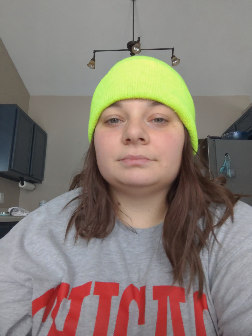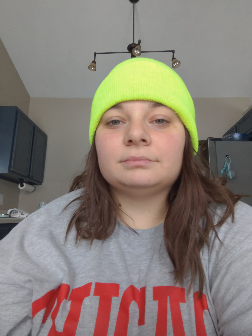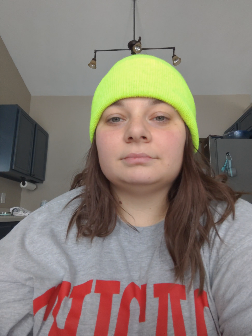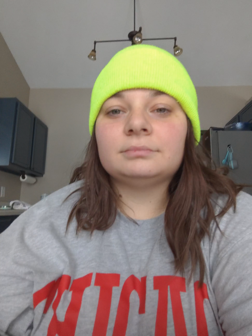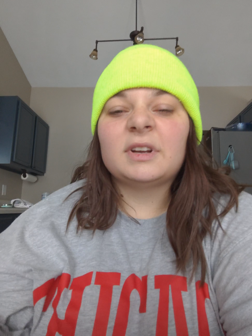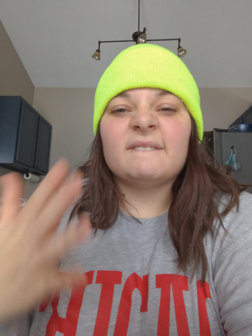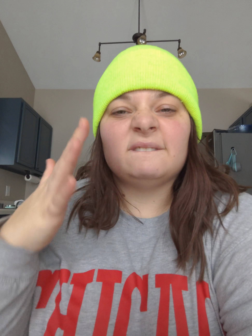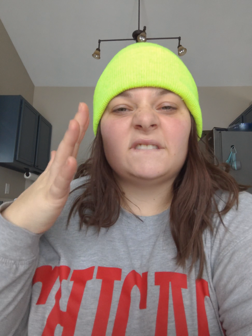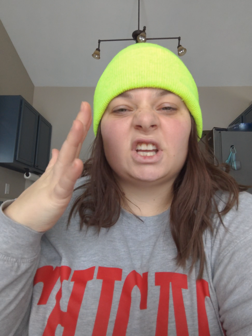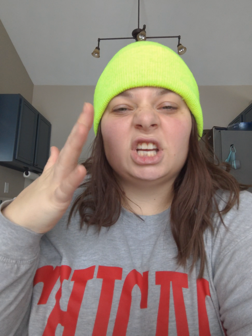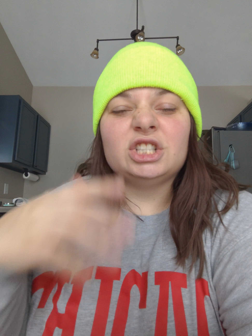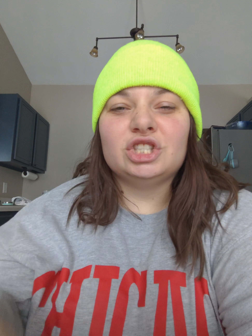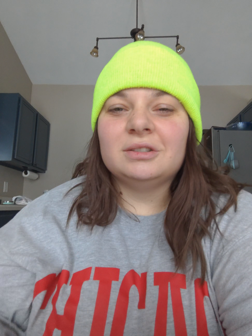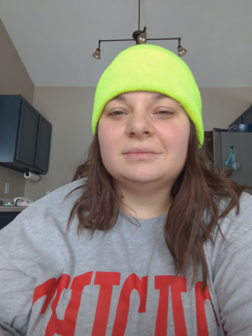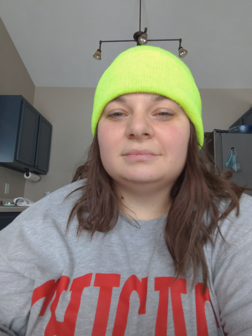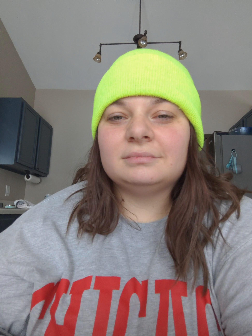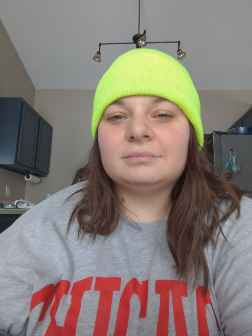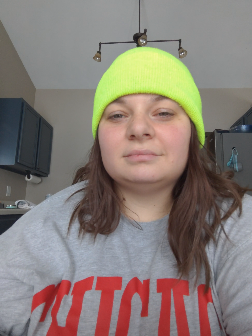finish